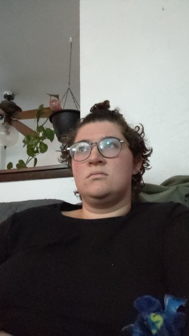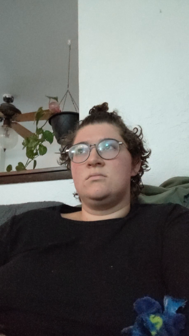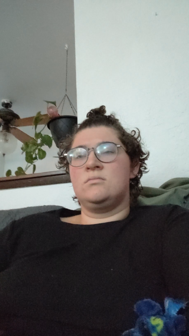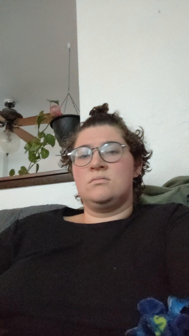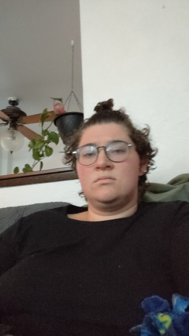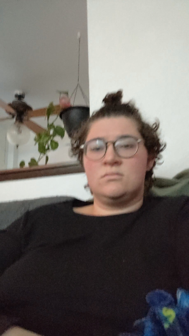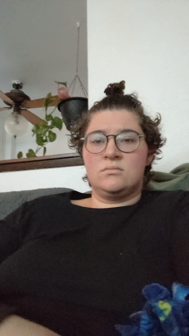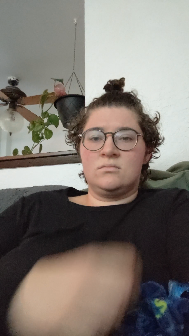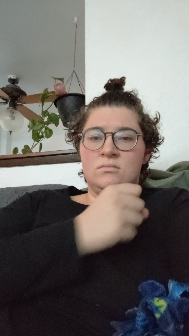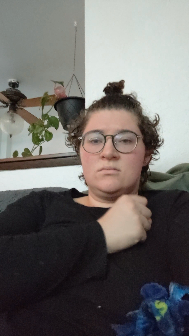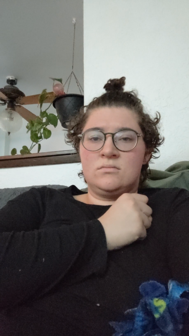love